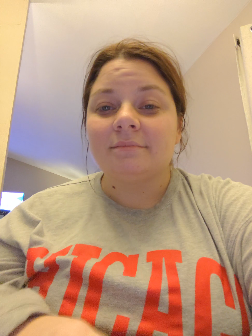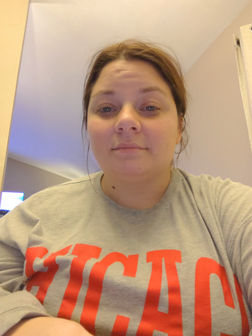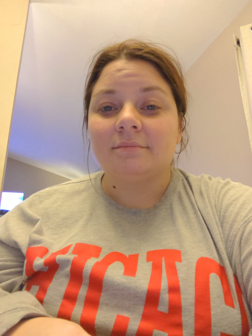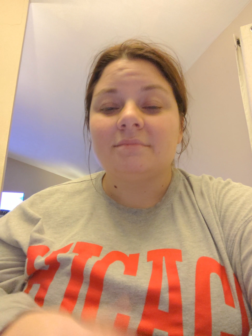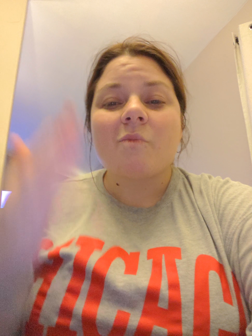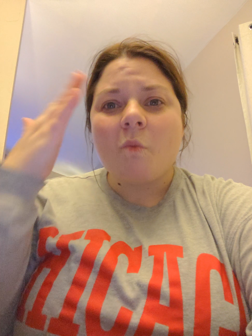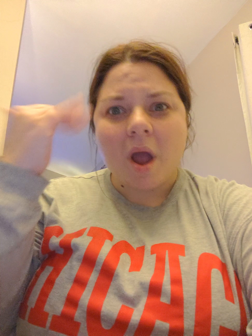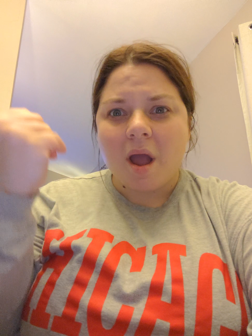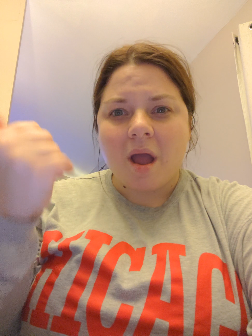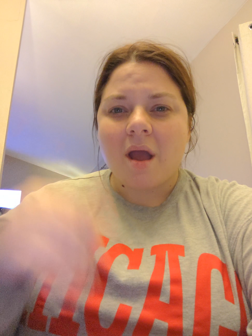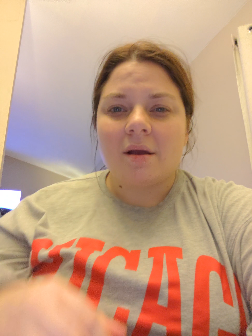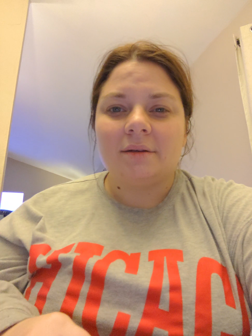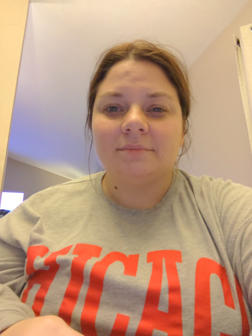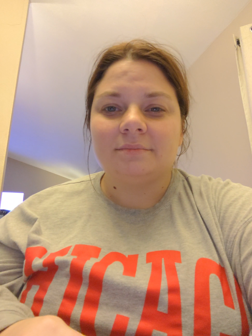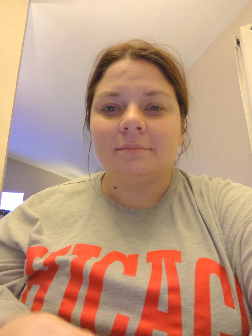why